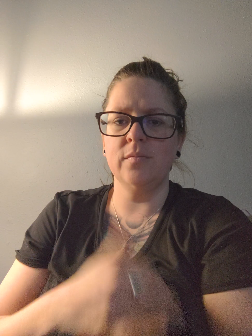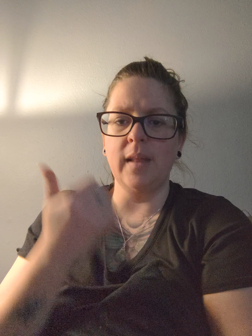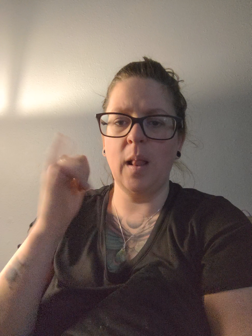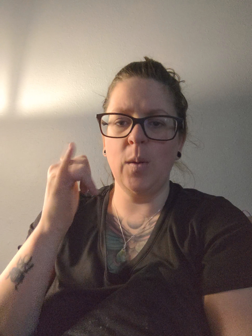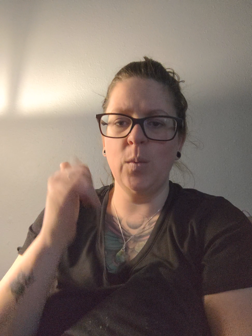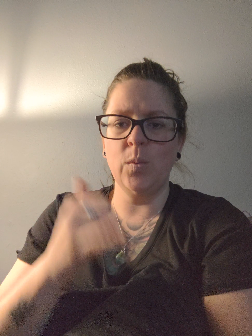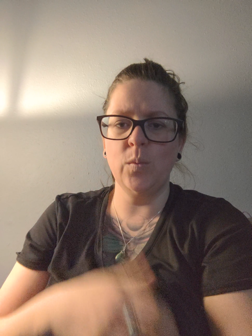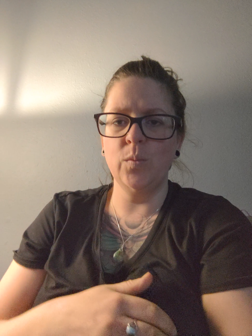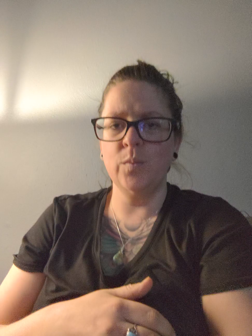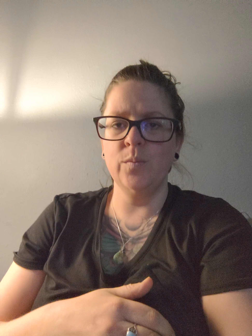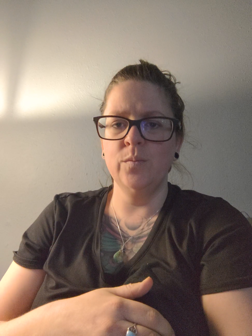yellow